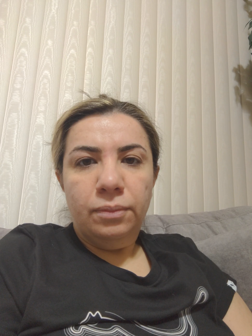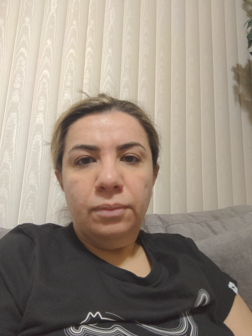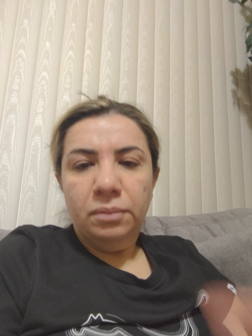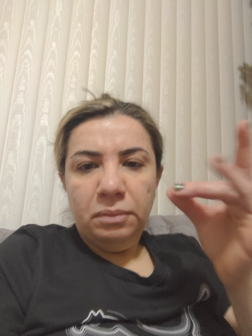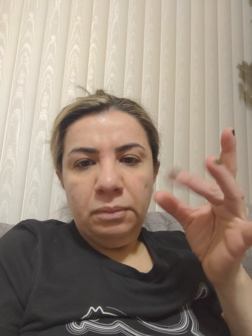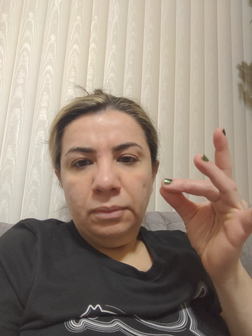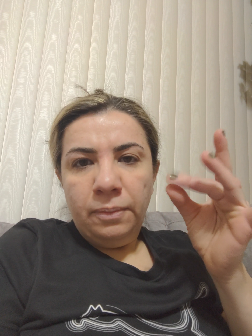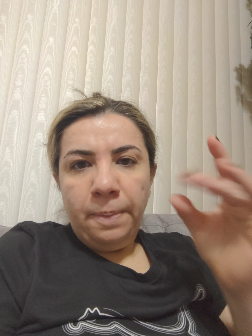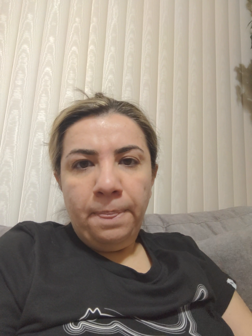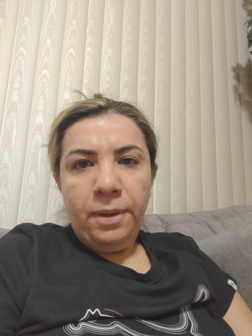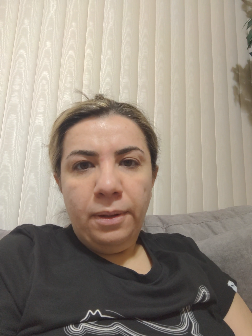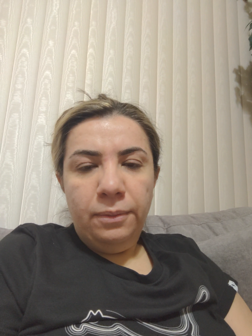sticky